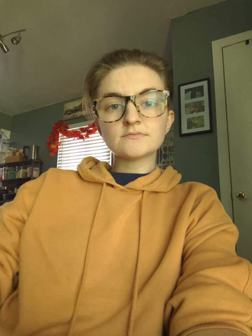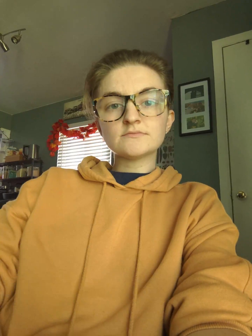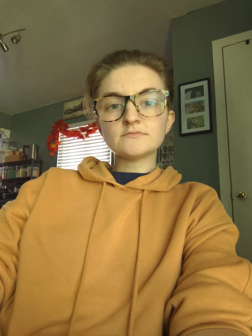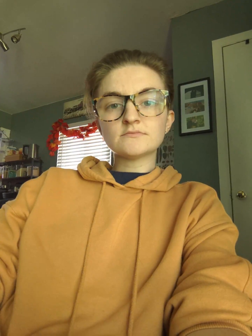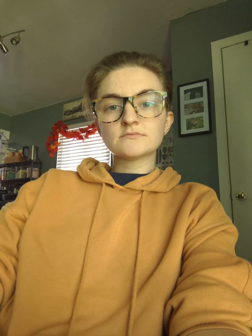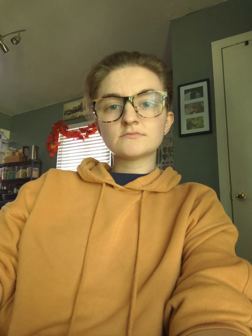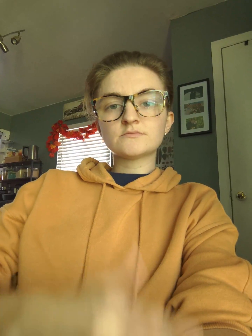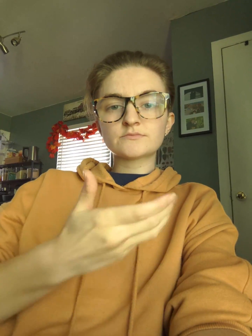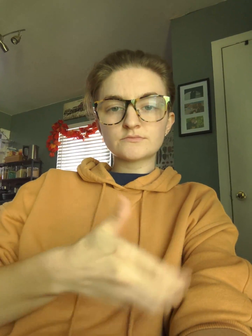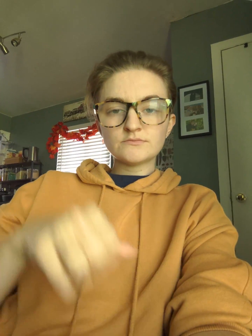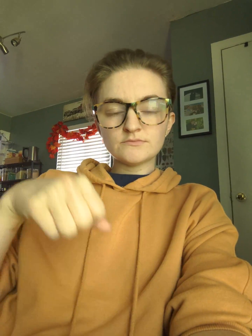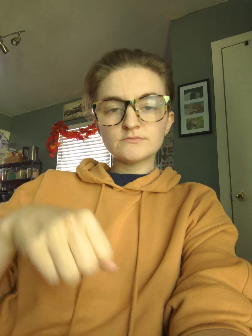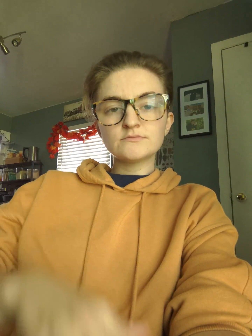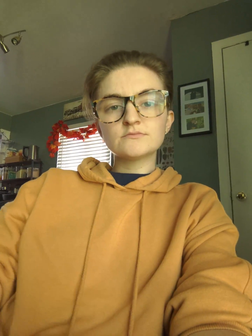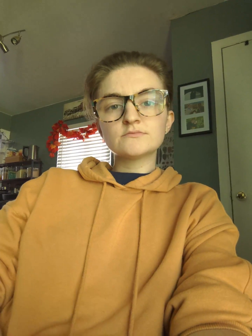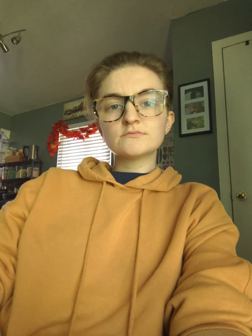basket